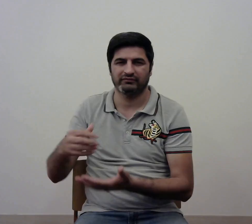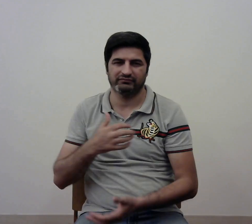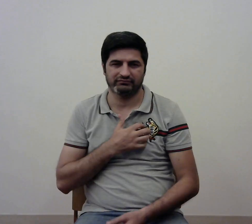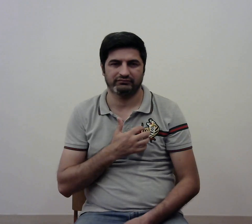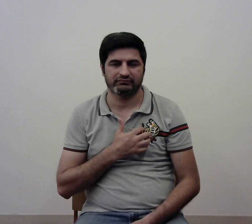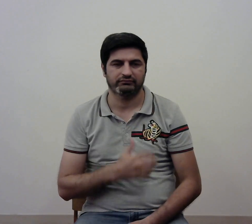istəmək